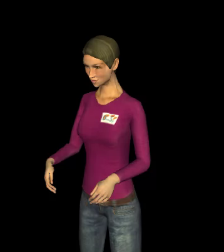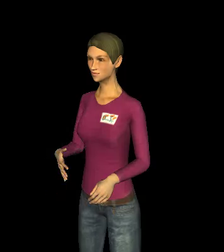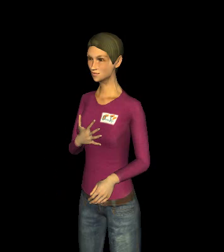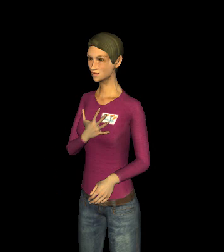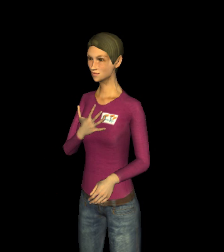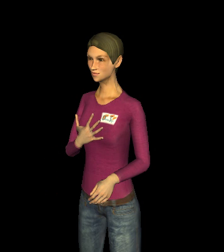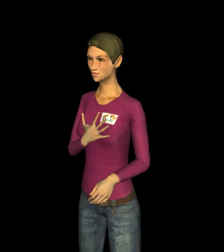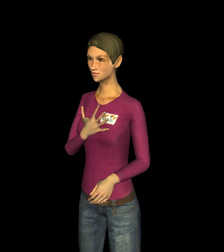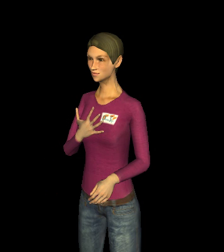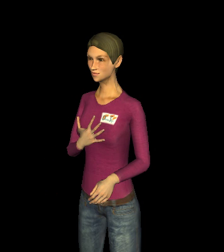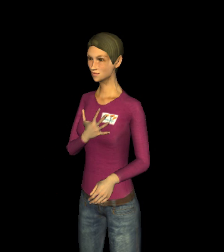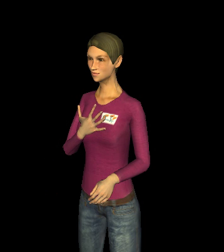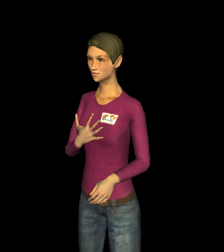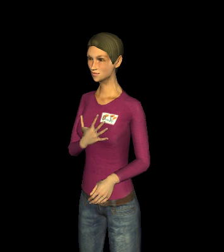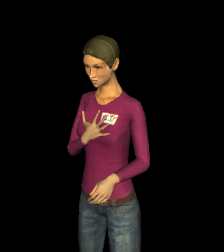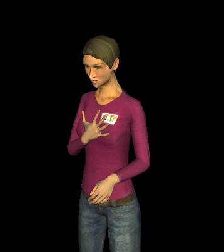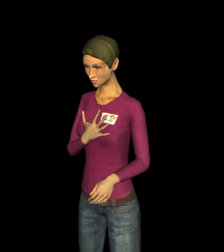يقدر